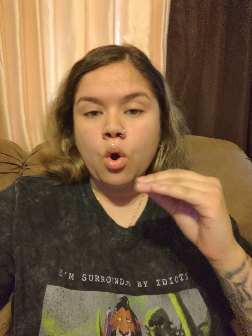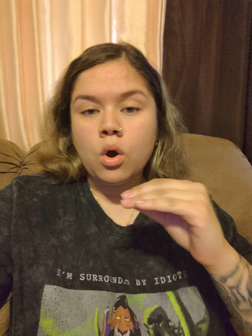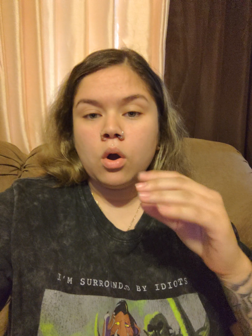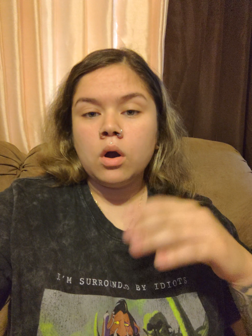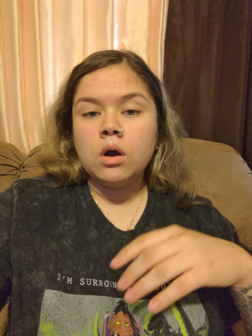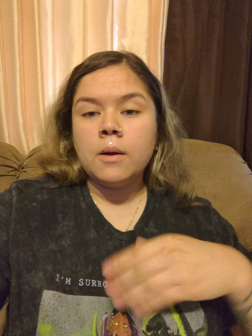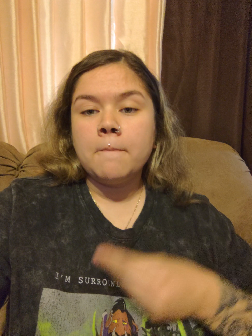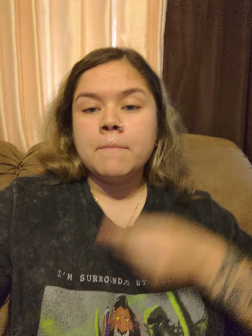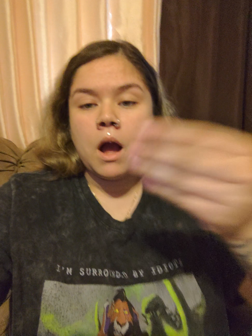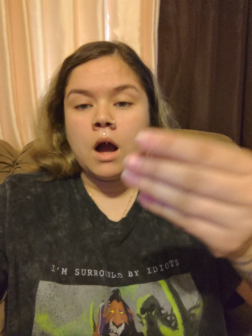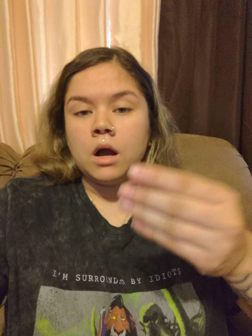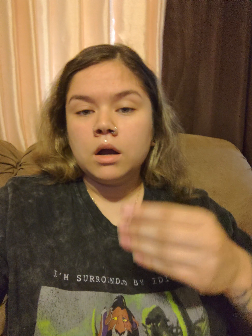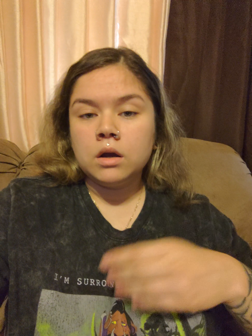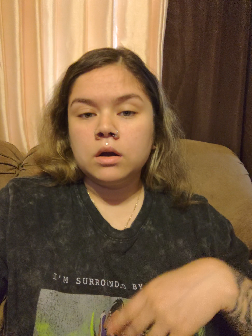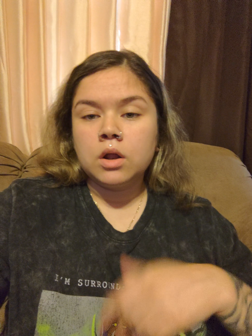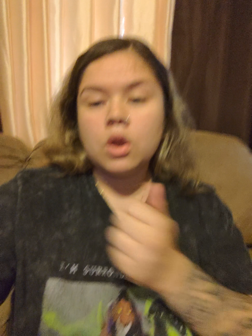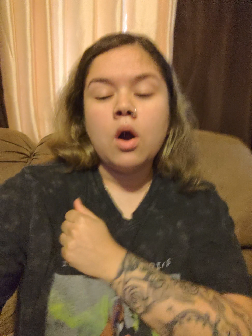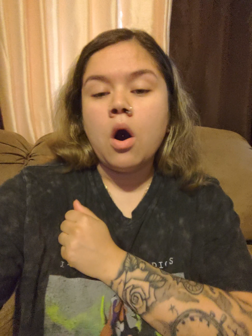buy